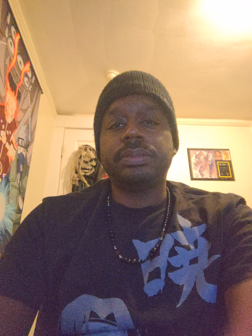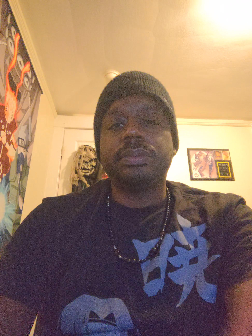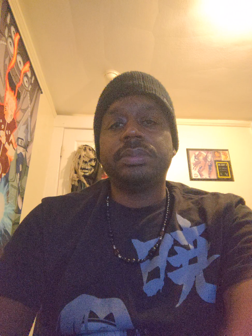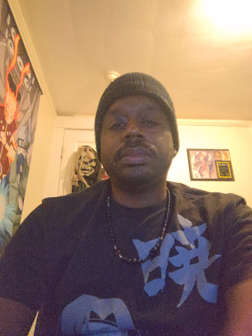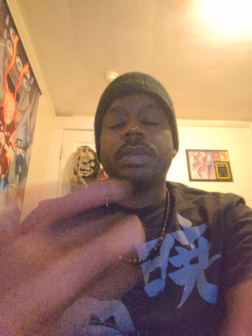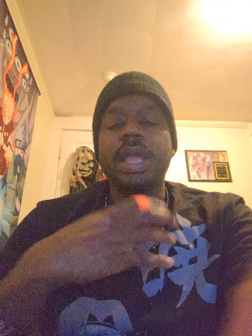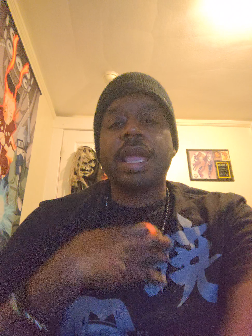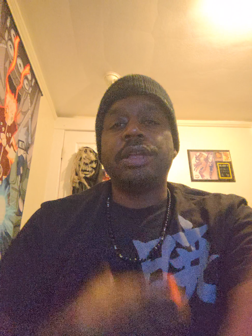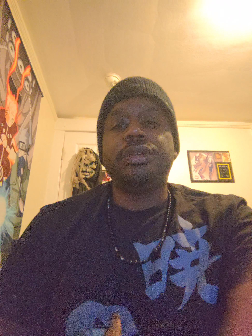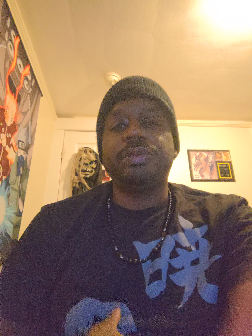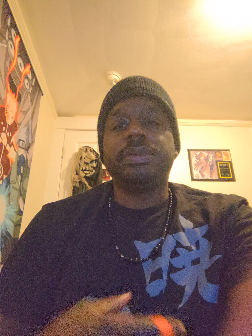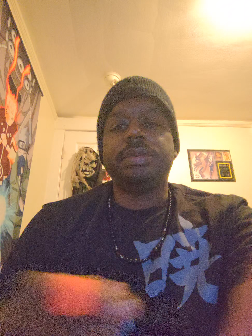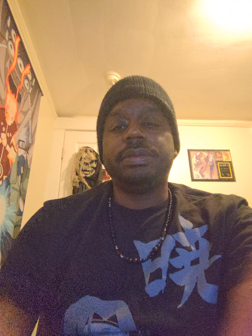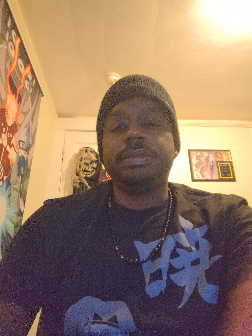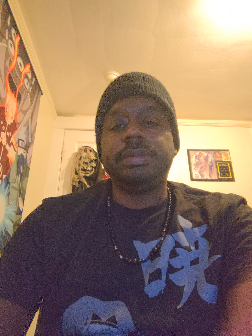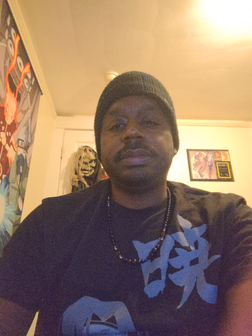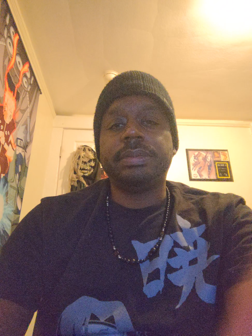hungry